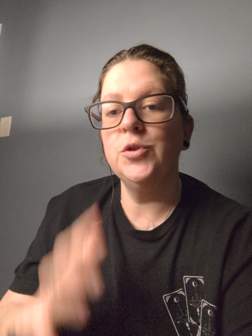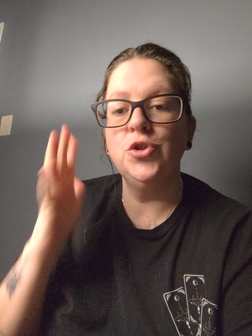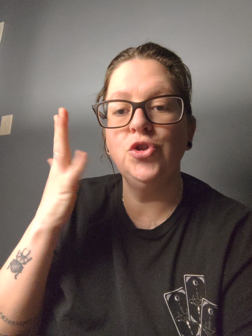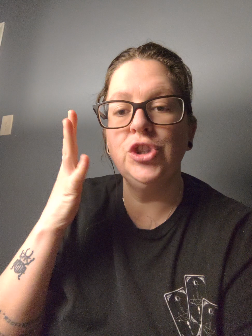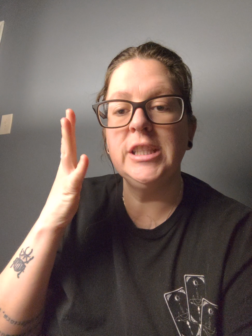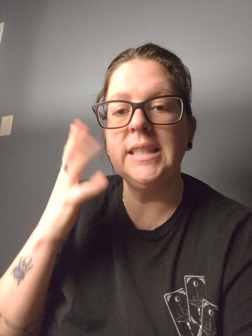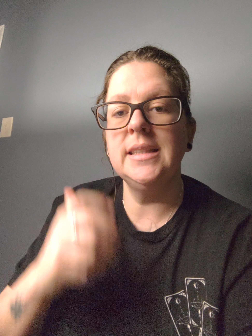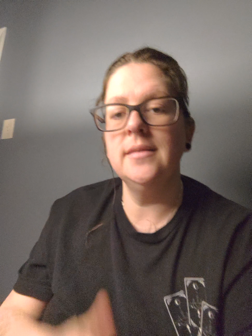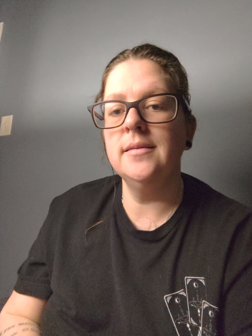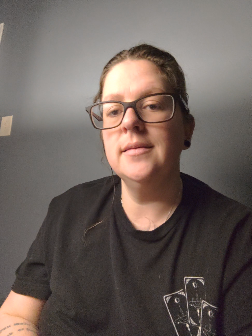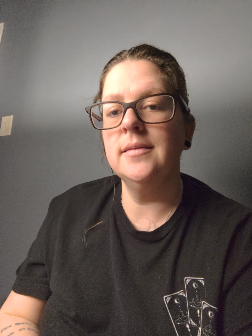tree